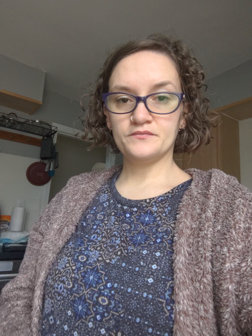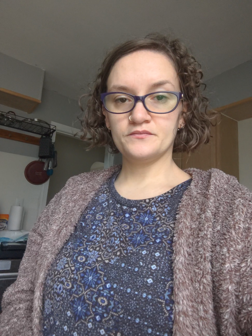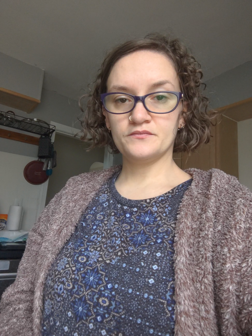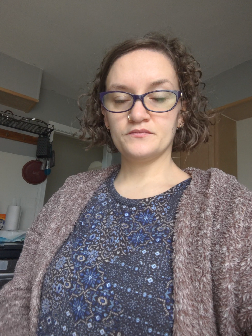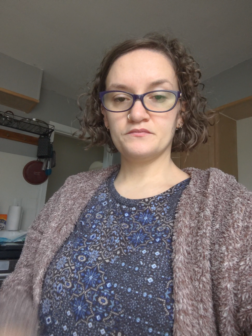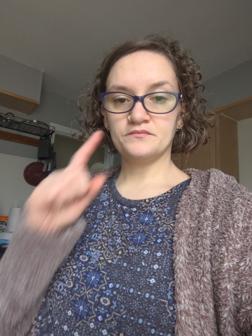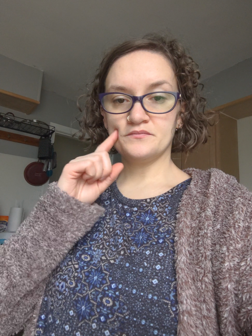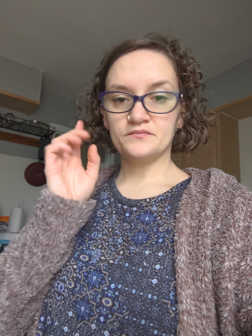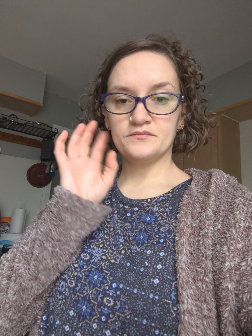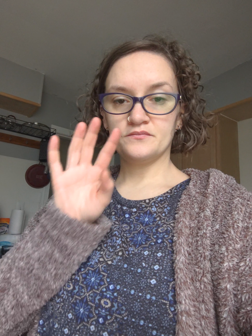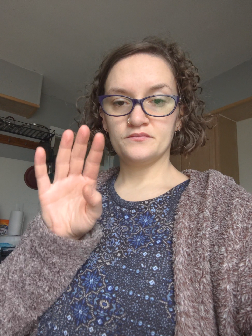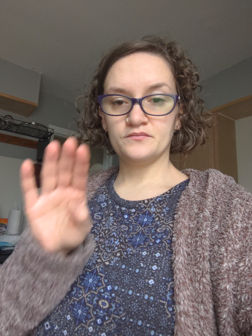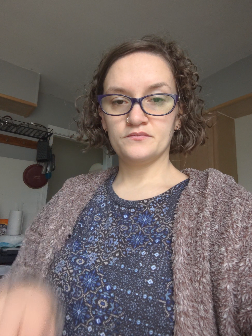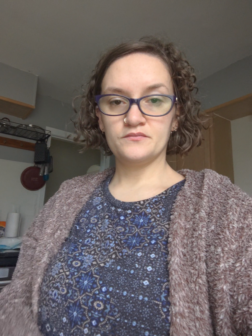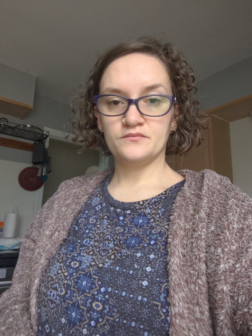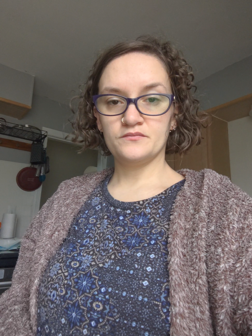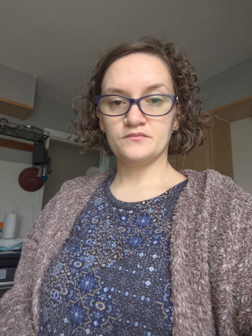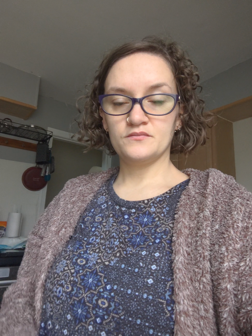bee